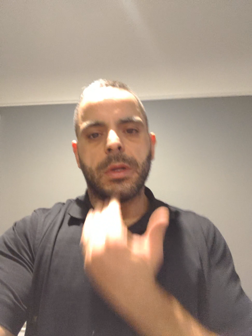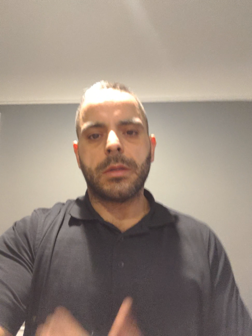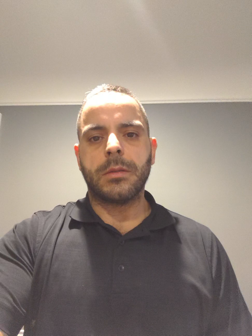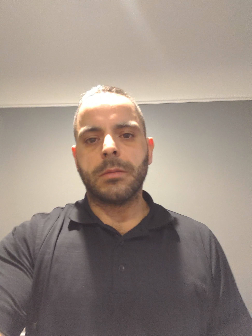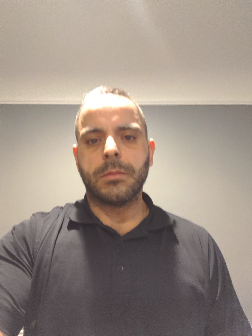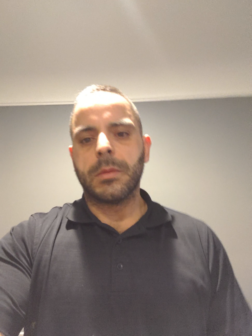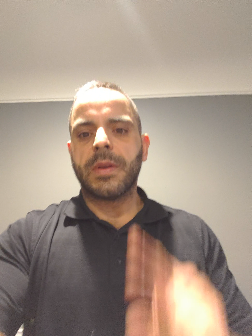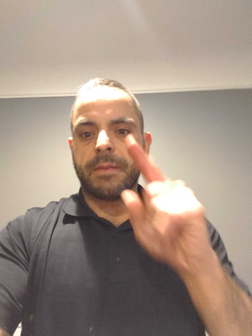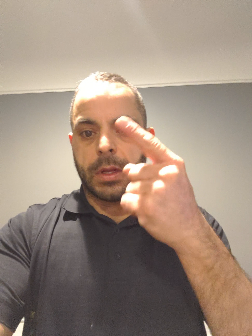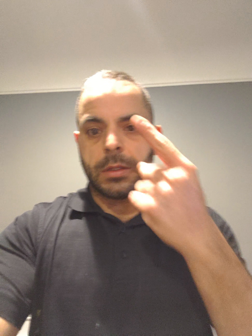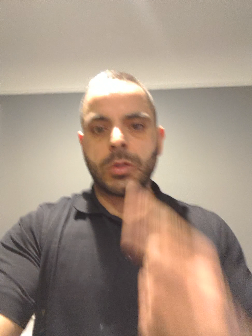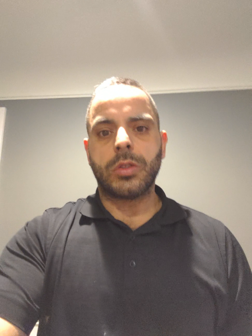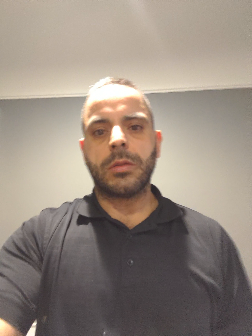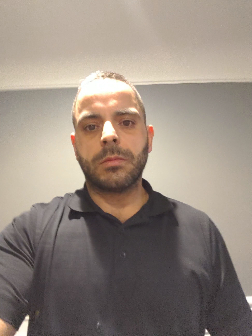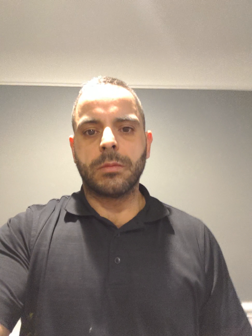first